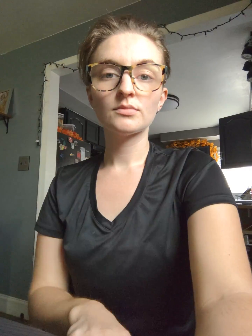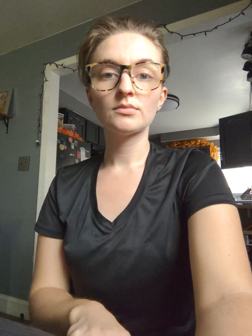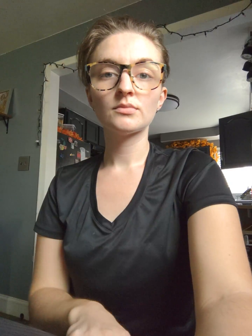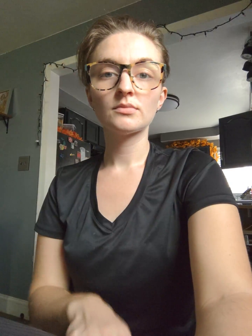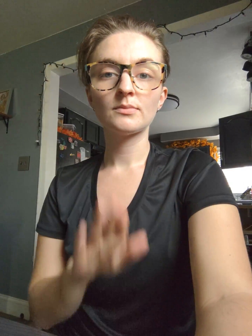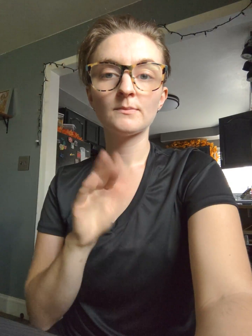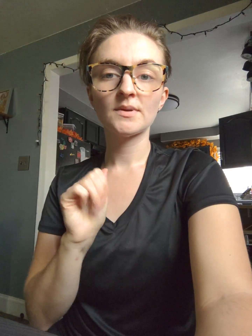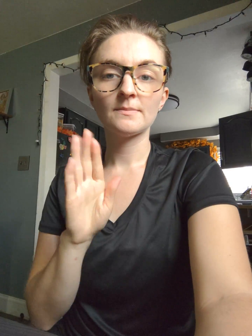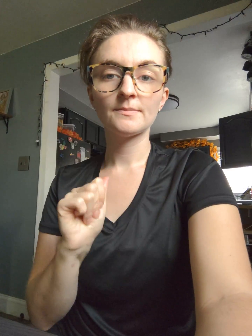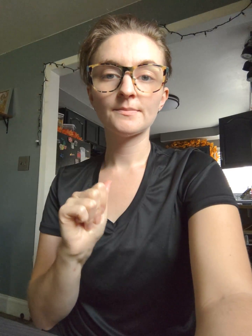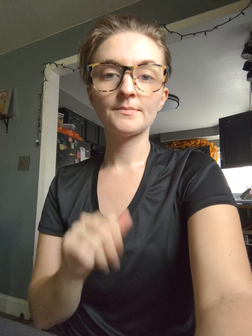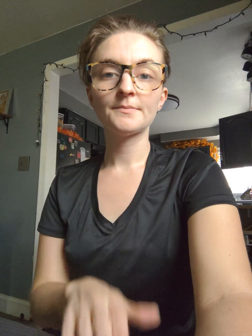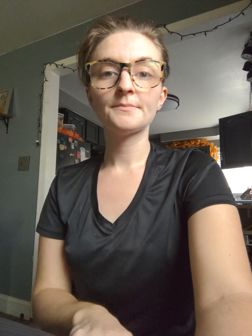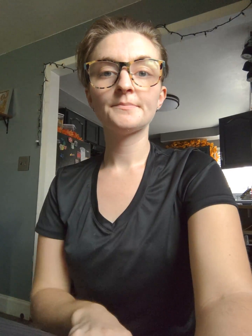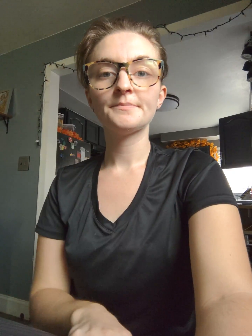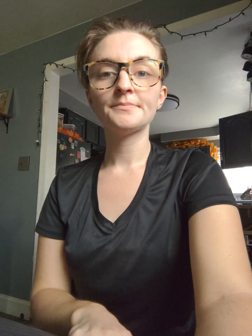baa baa